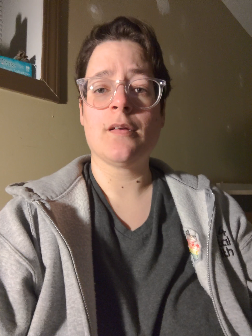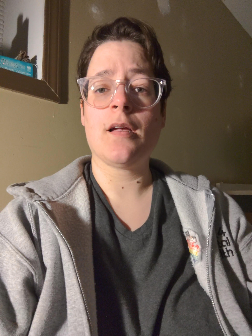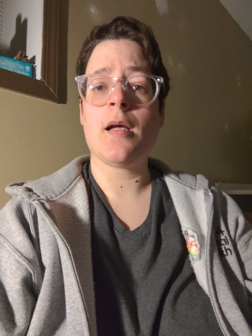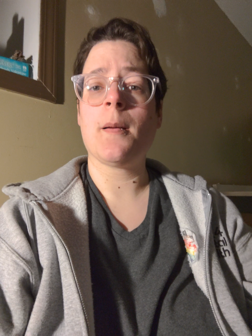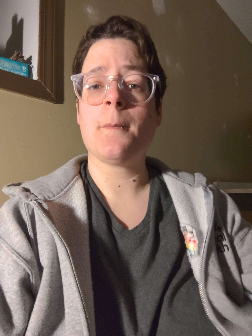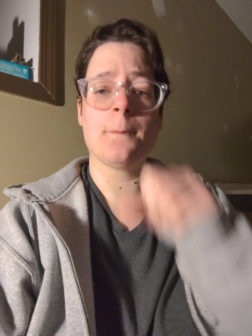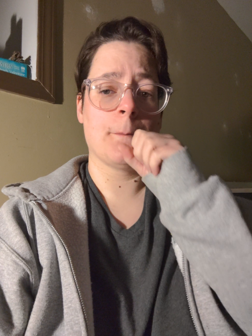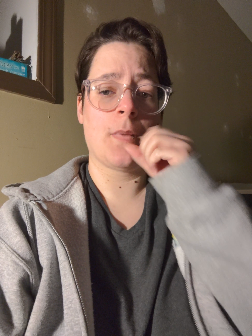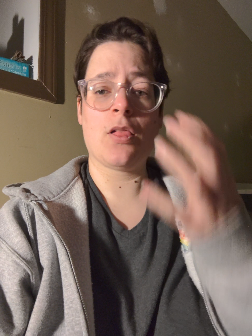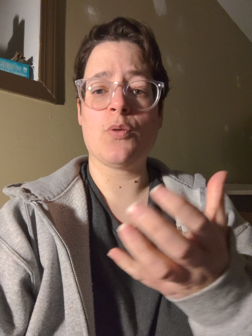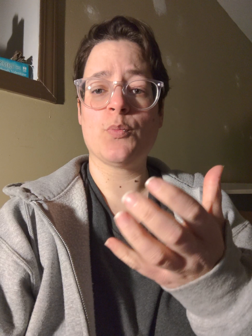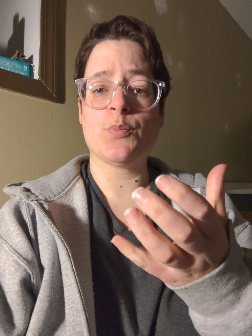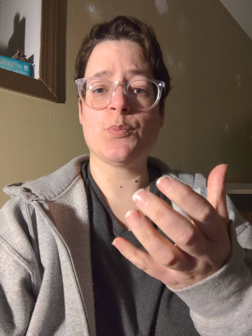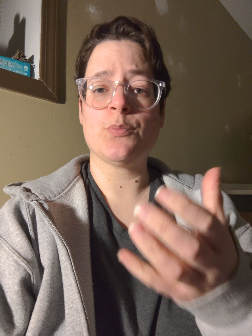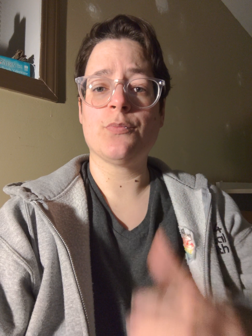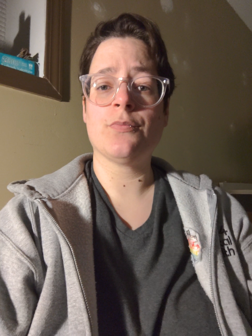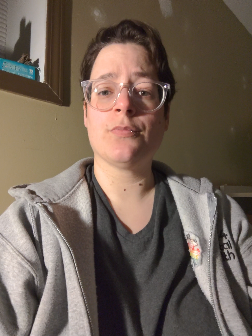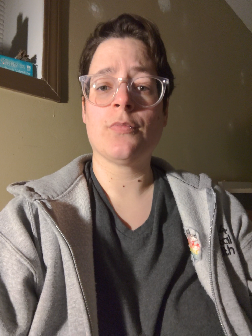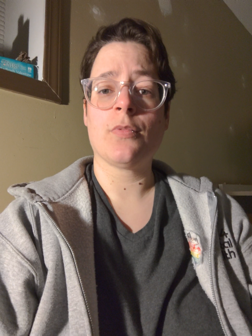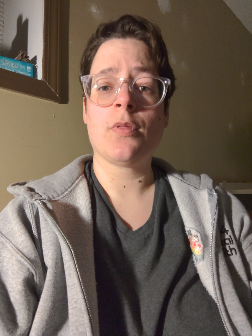balloon